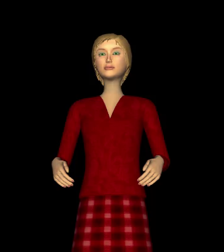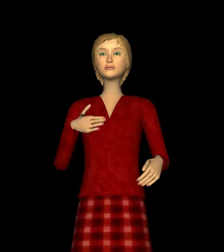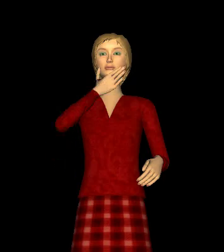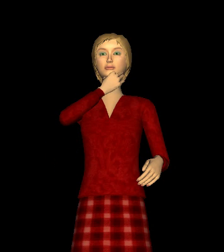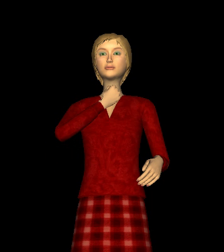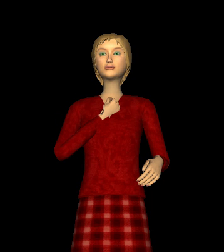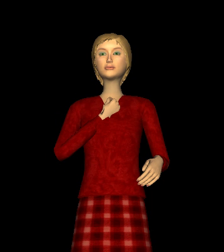جميل